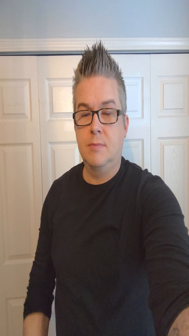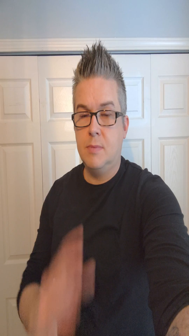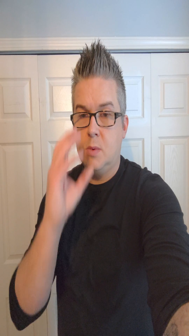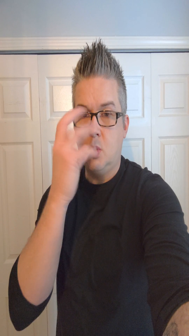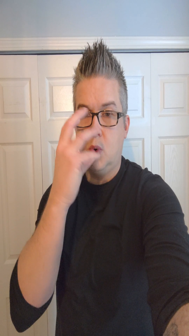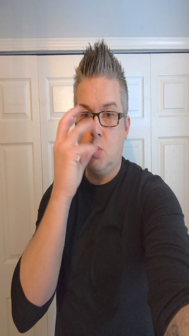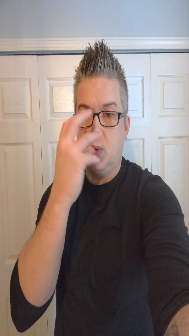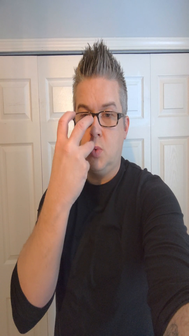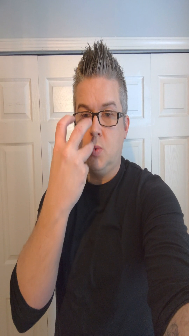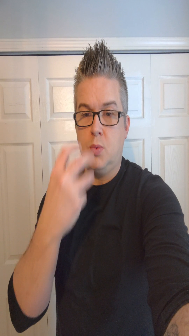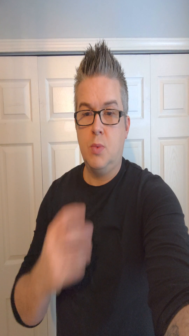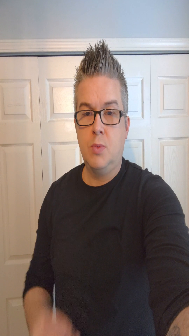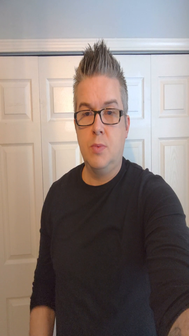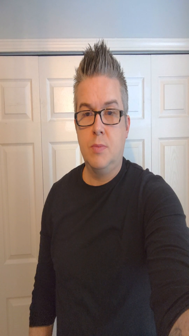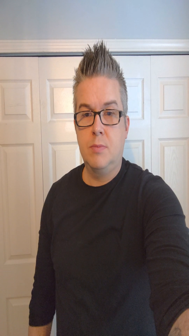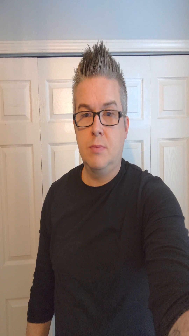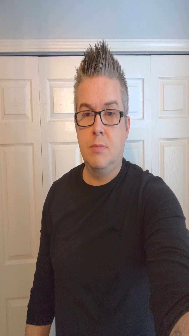clown